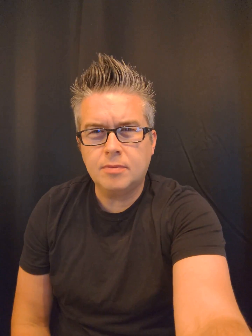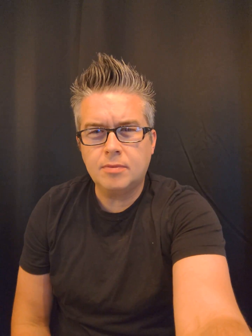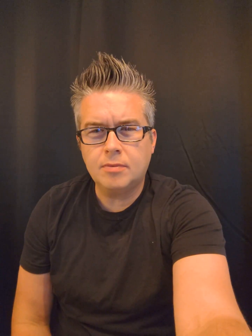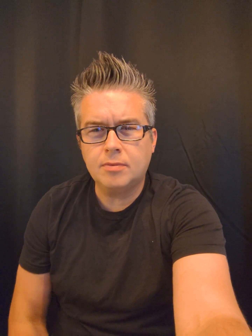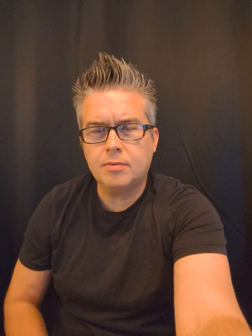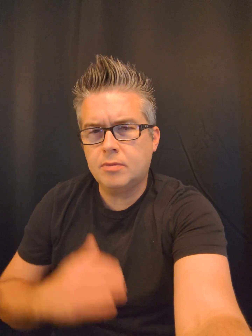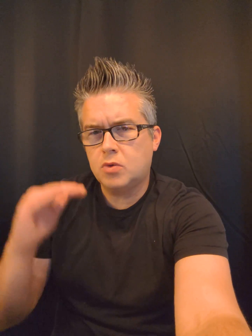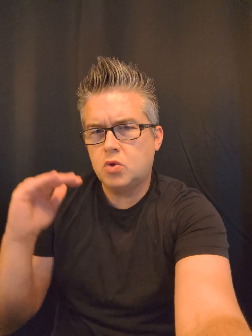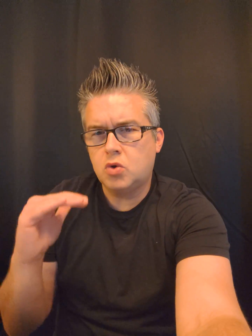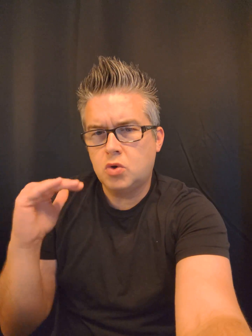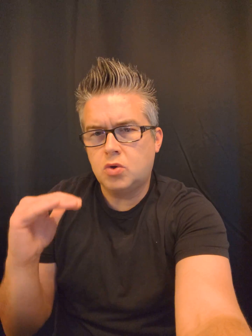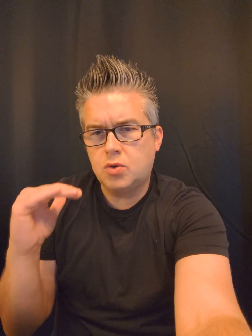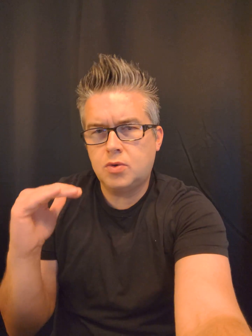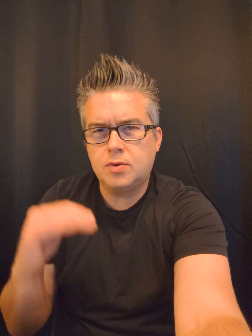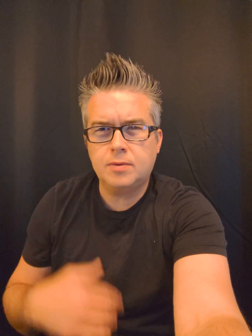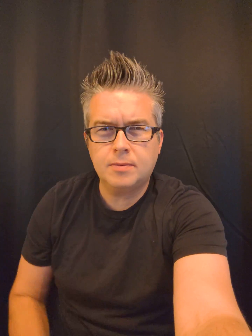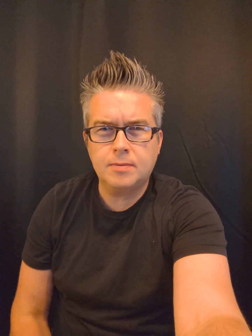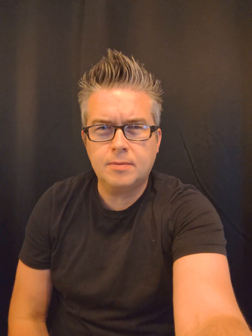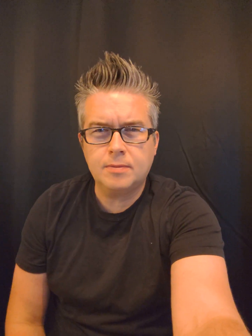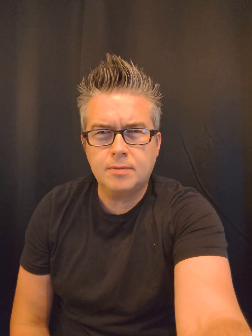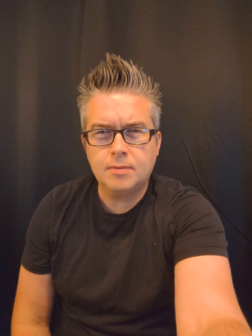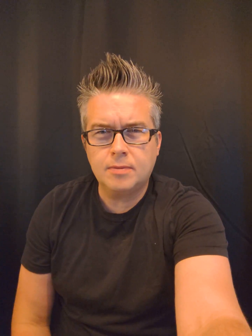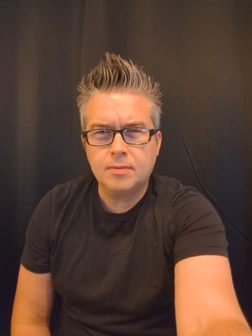little